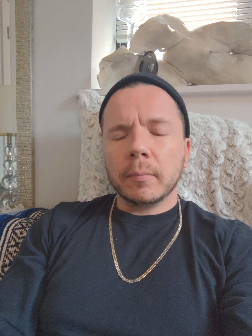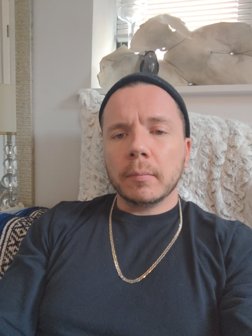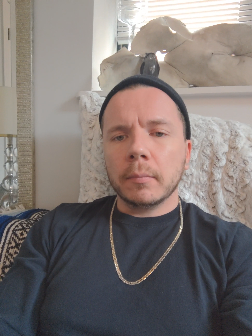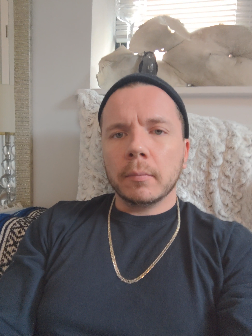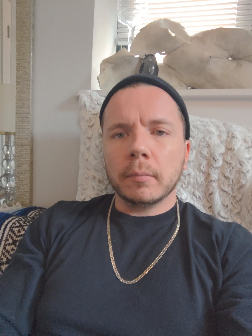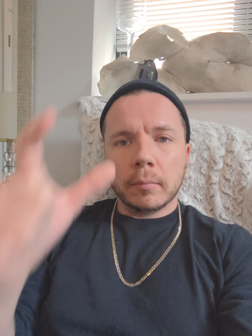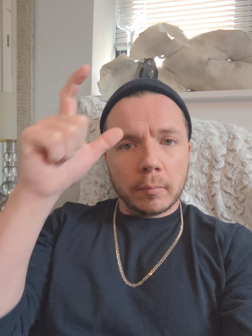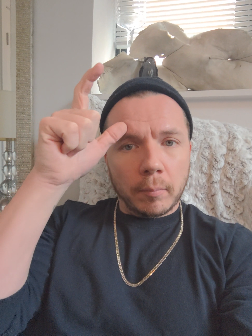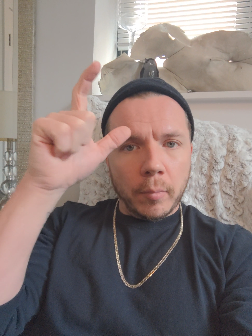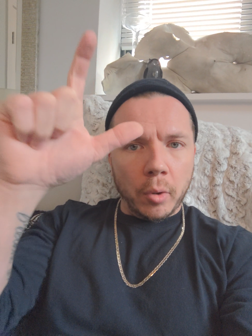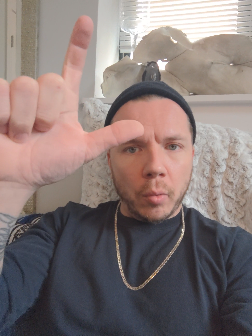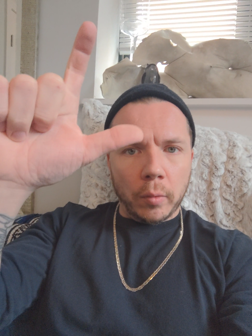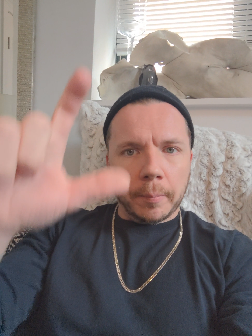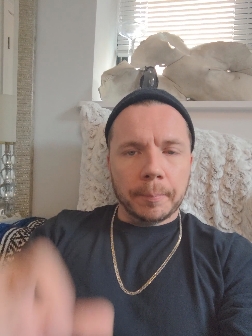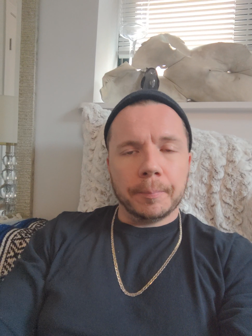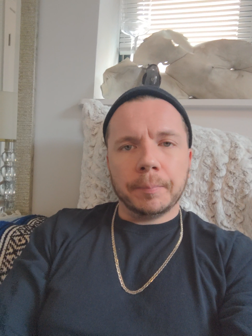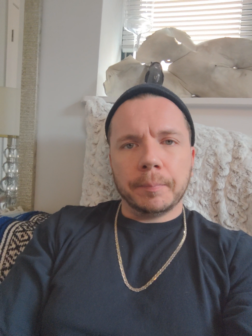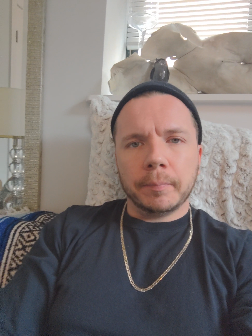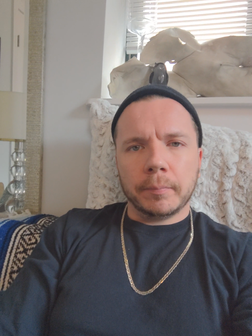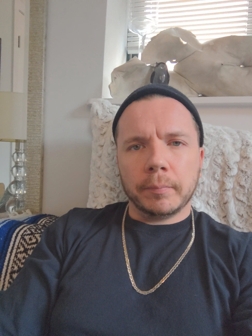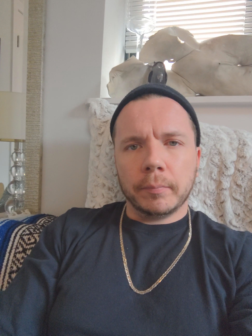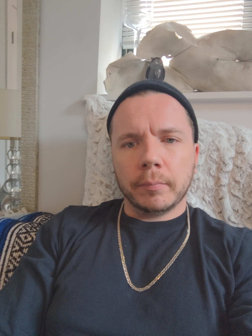moon